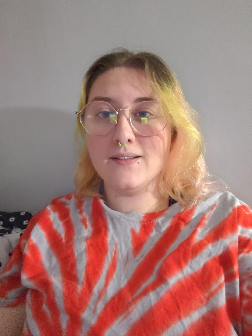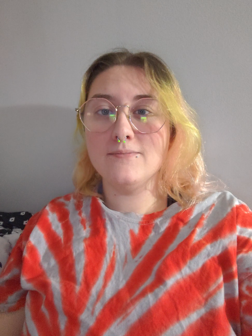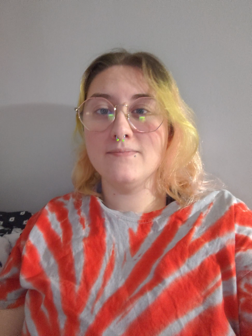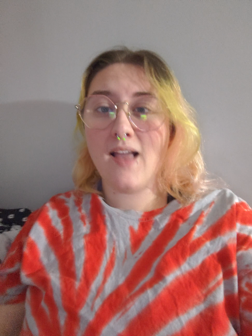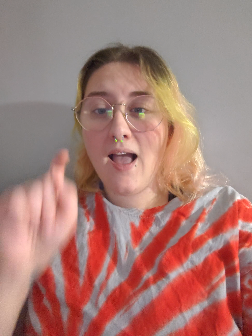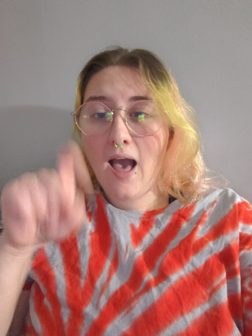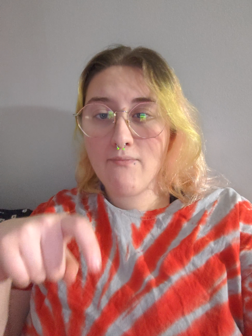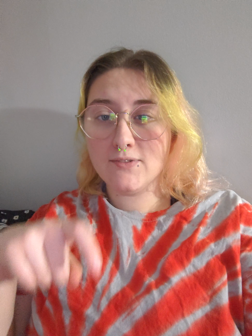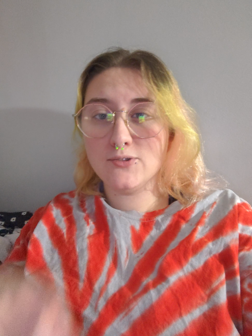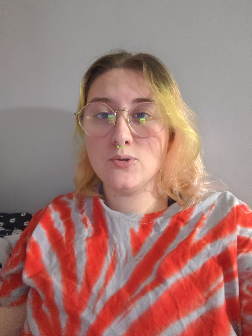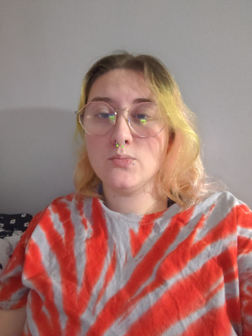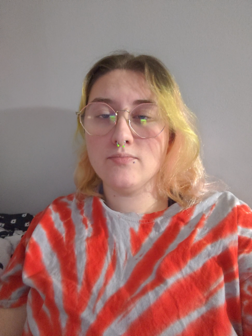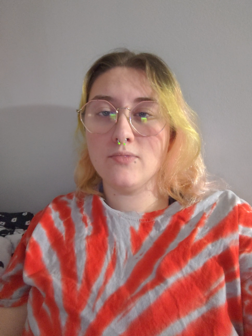have to